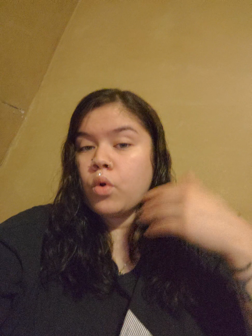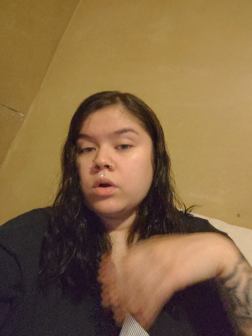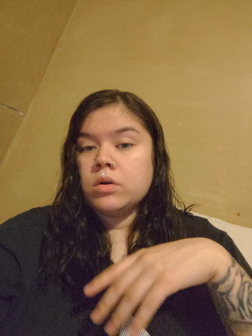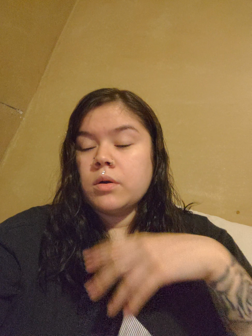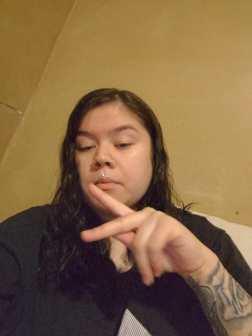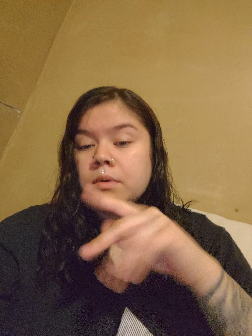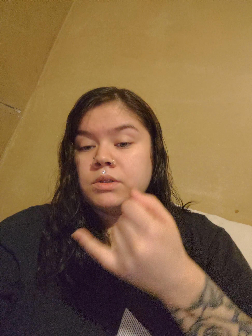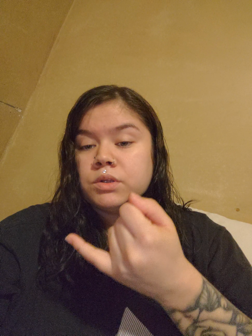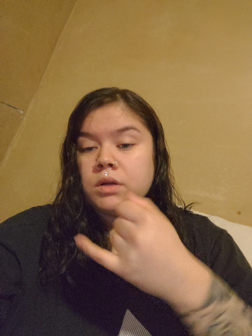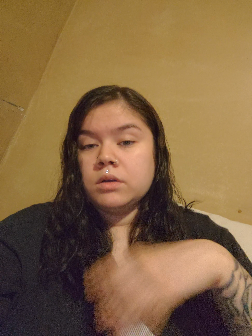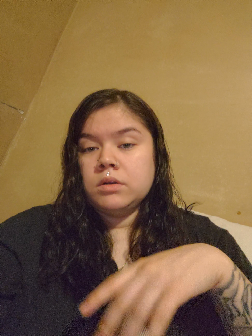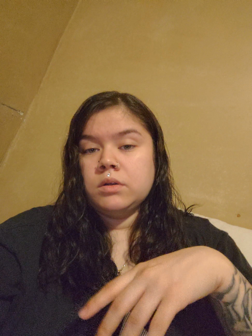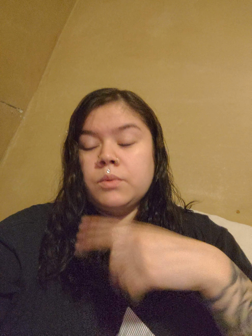pajamas